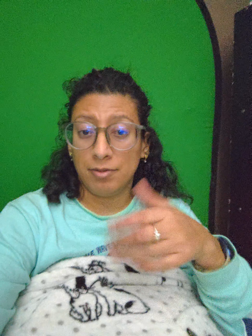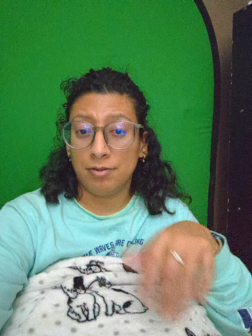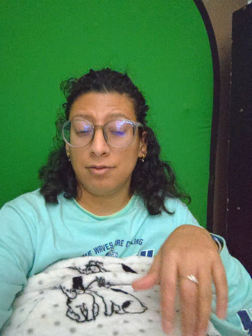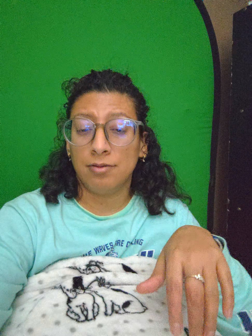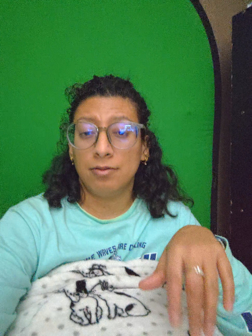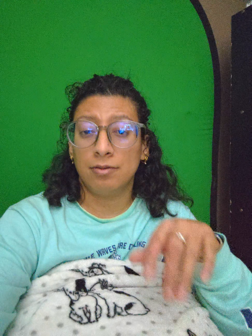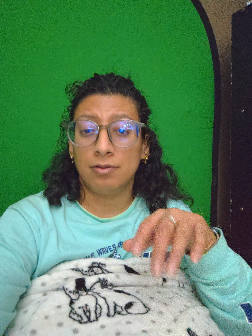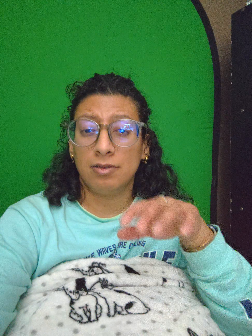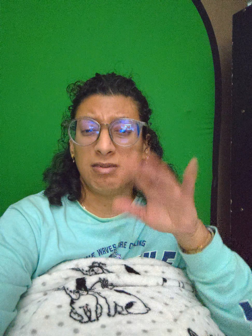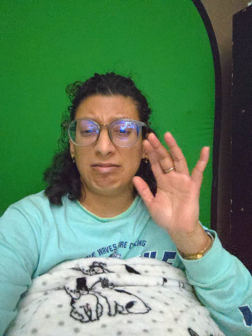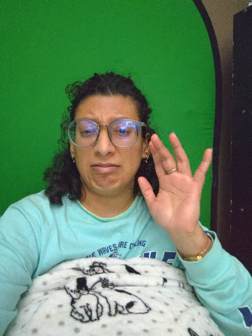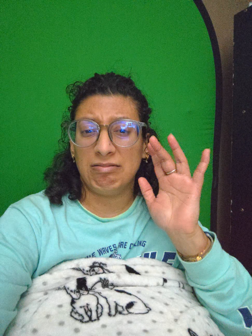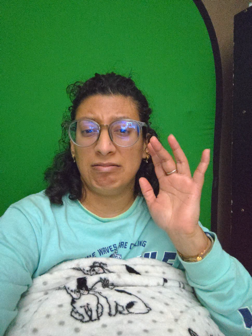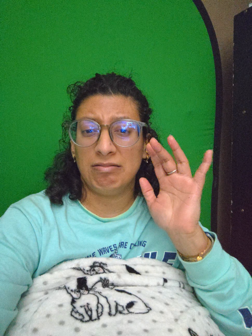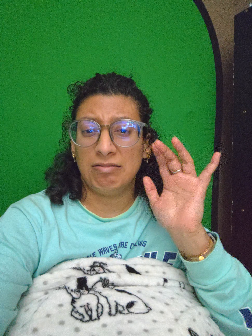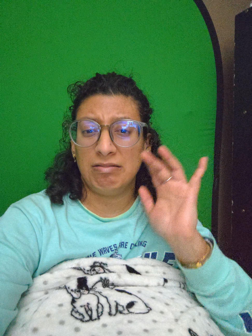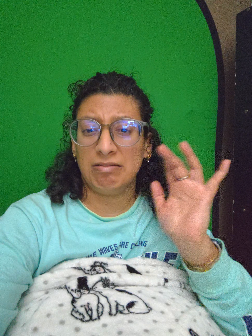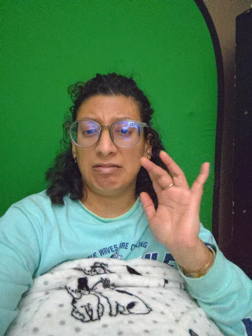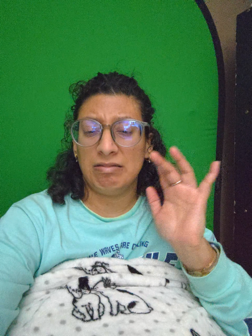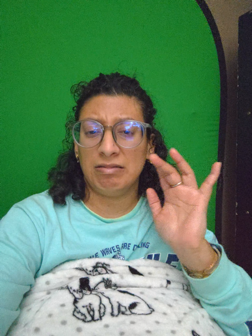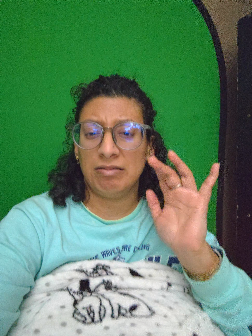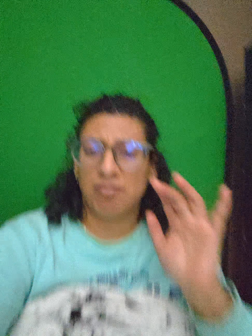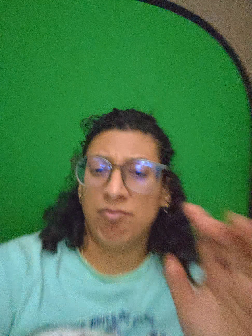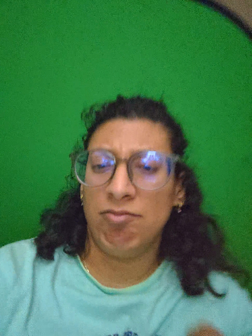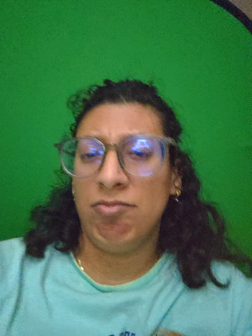yucky